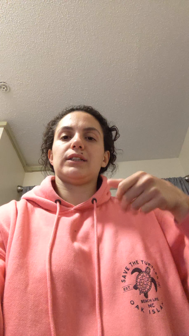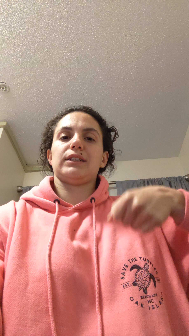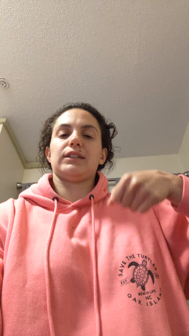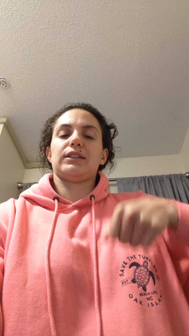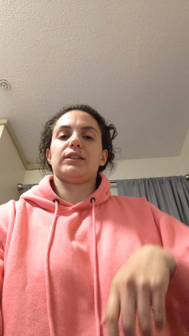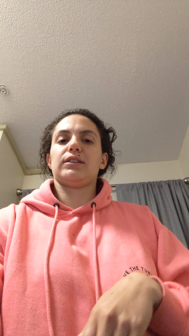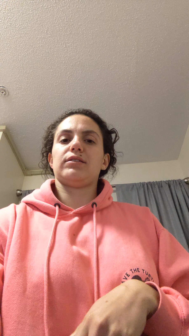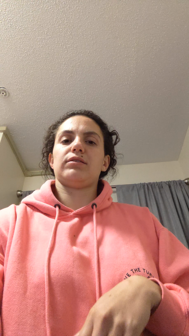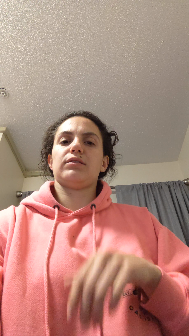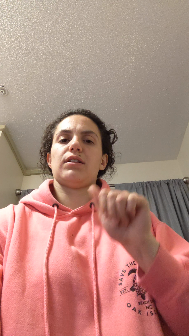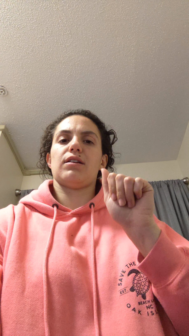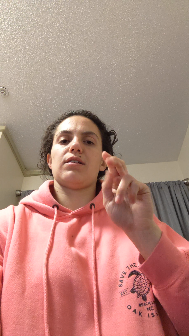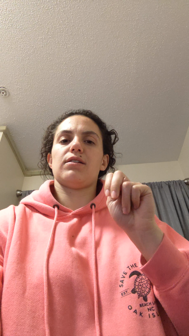an